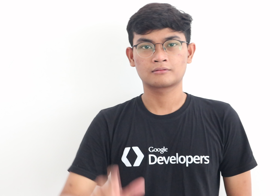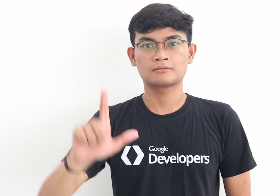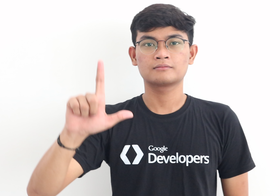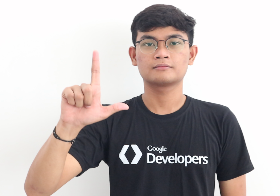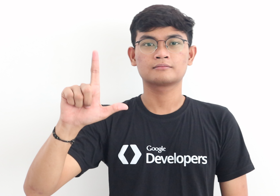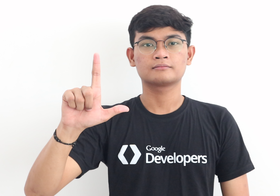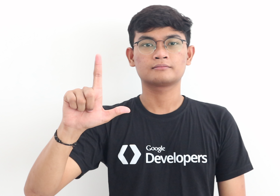L